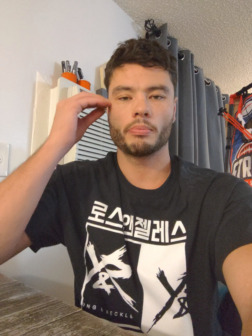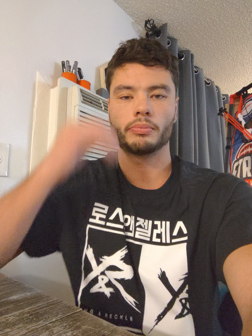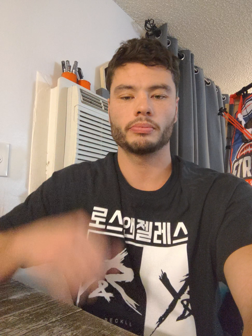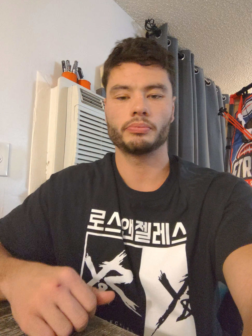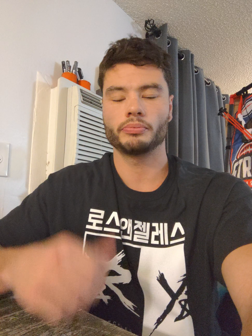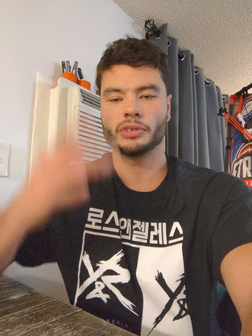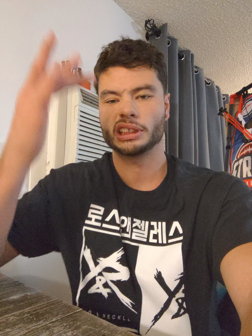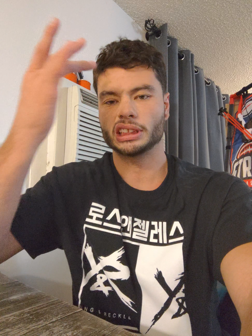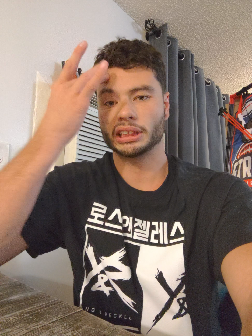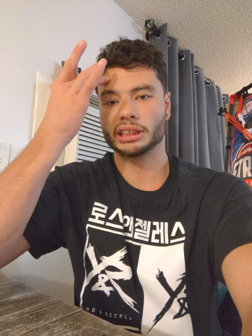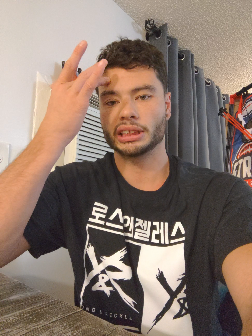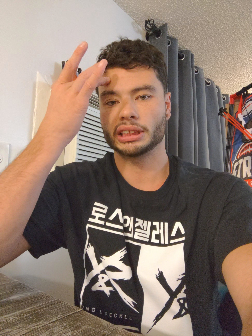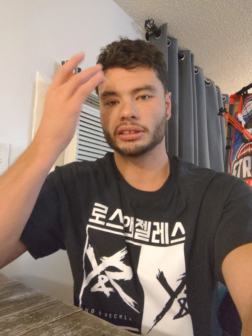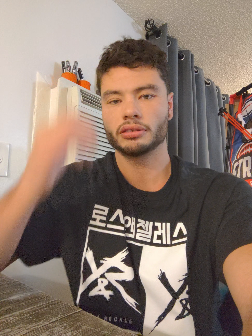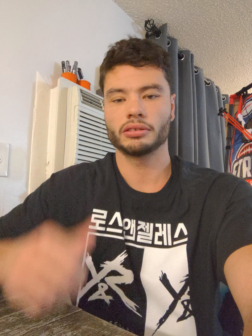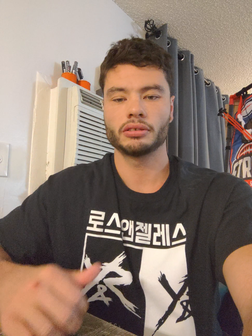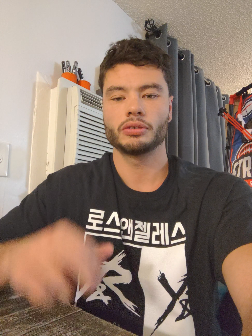sick